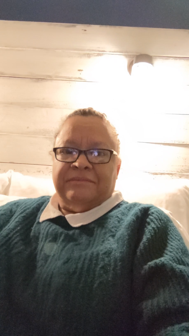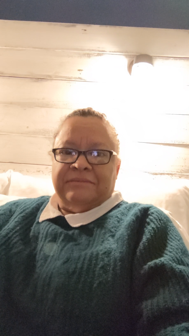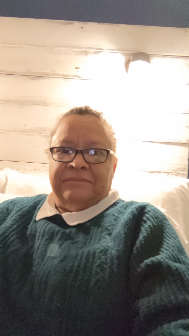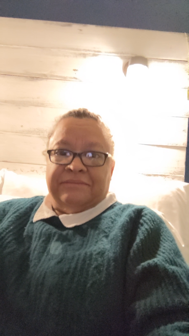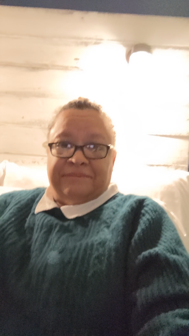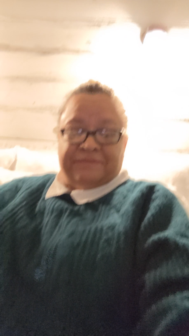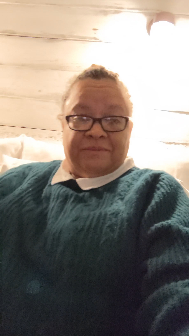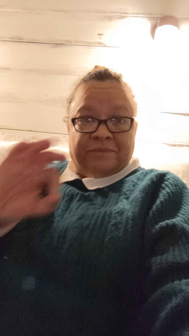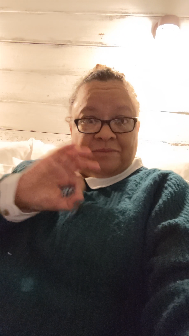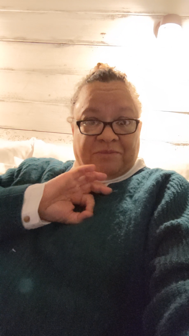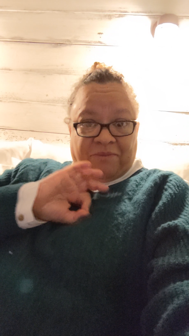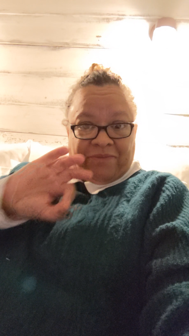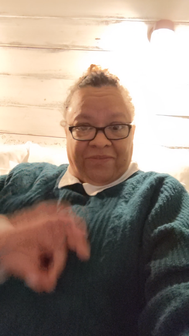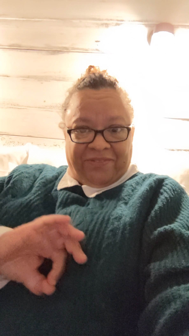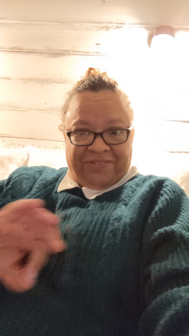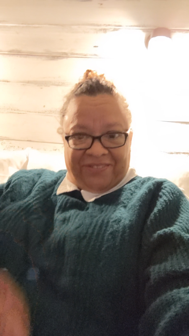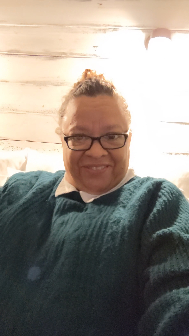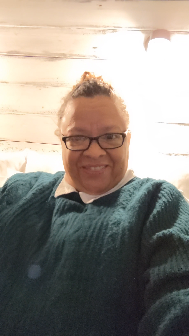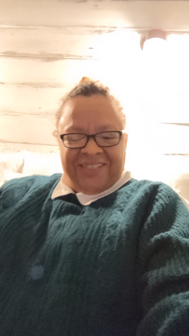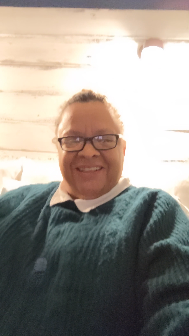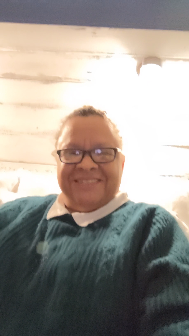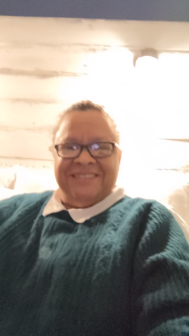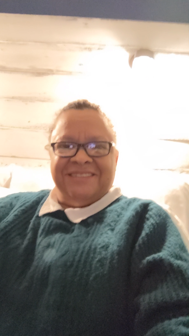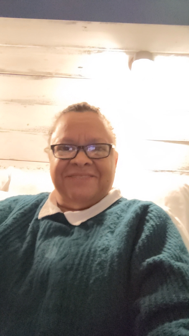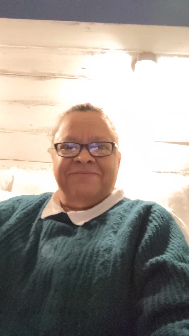button